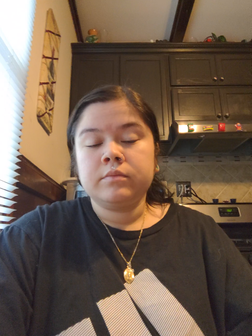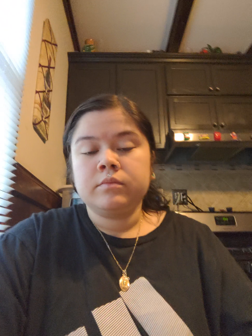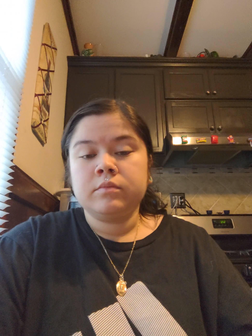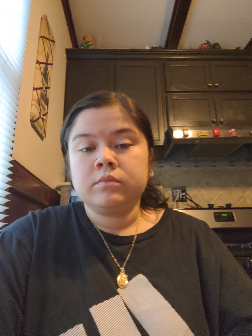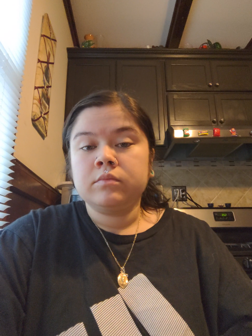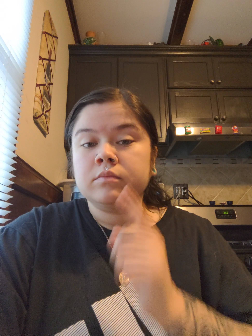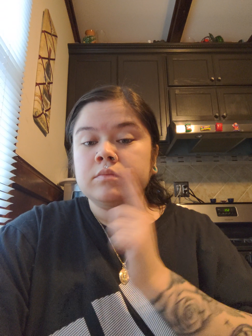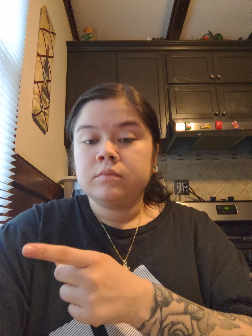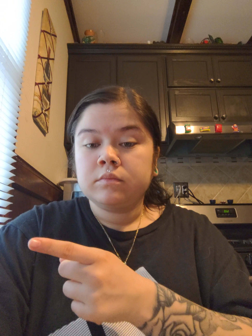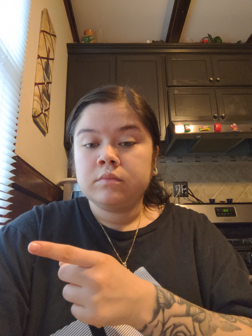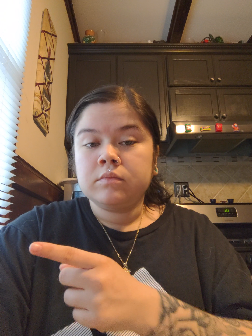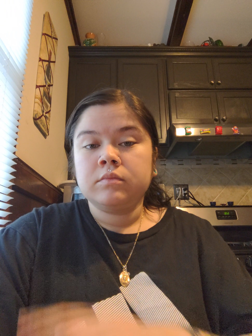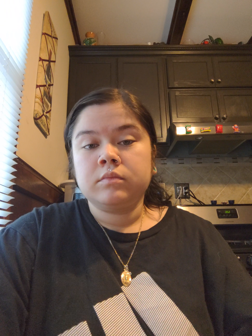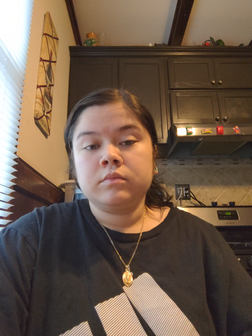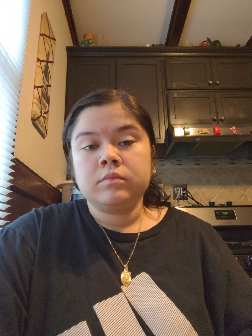he/she/it